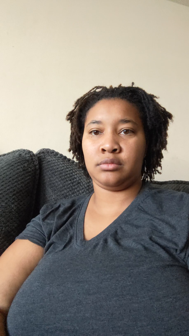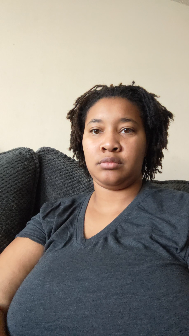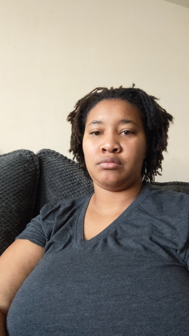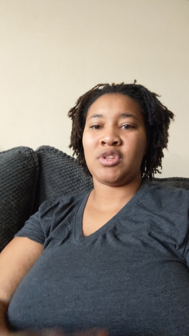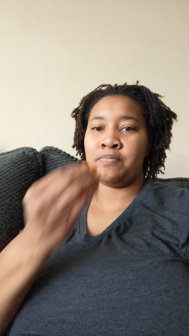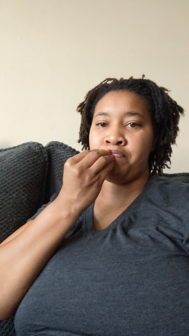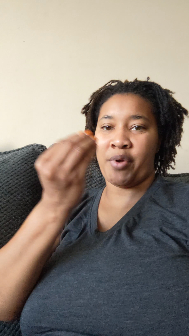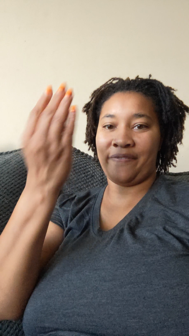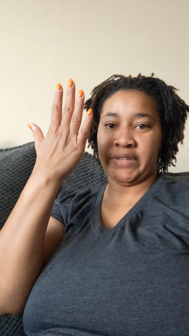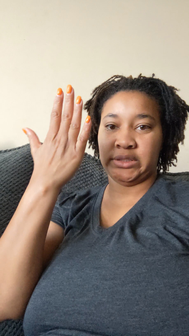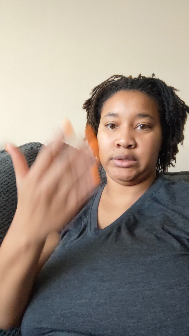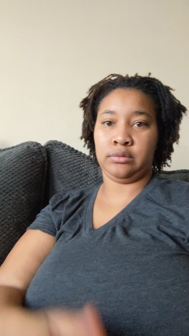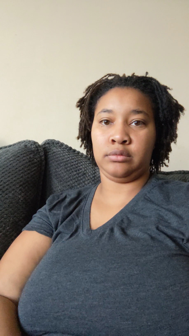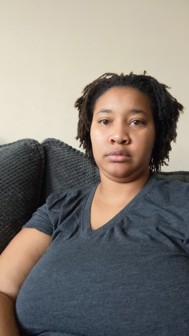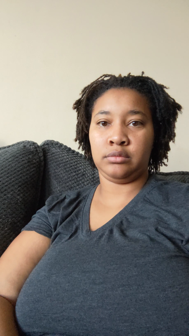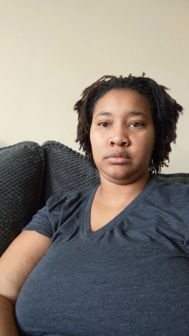breakfast